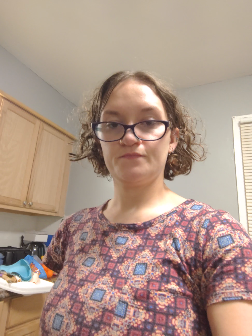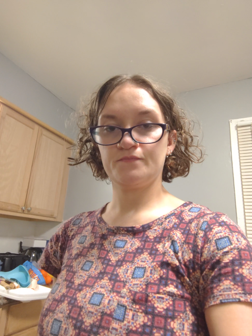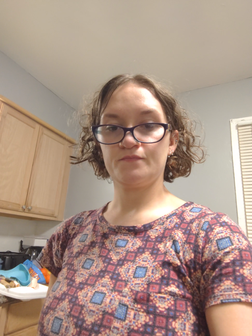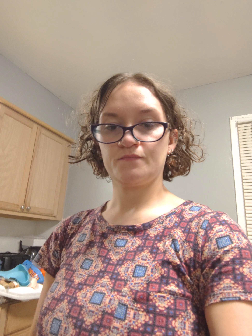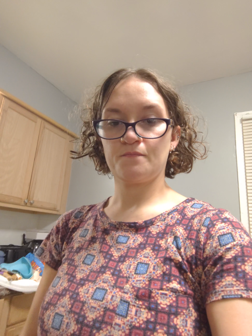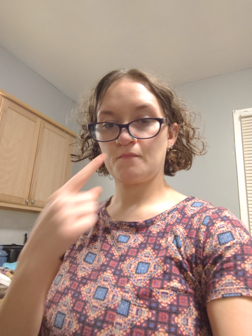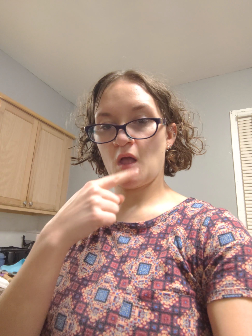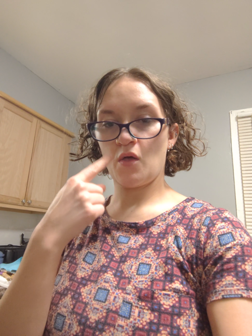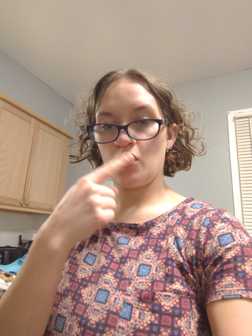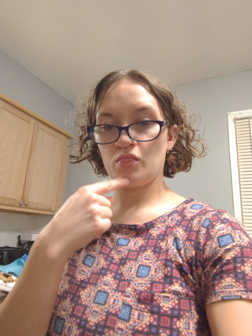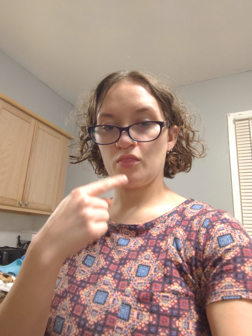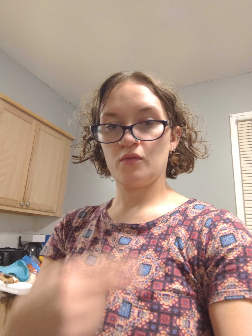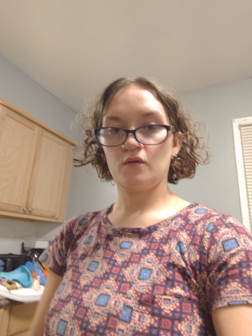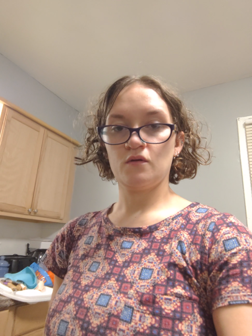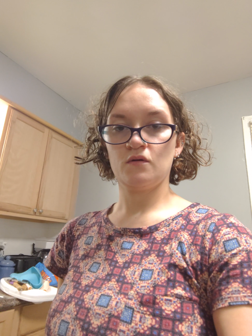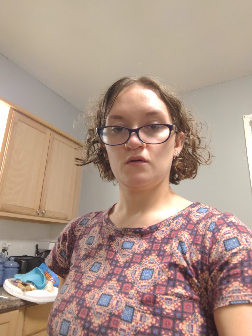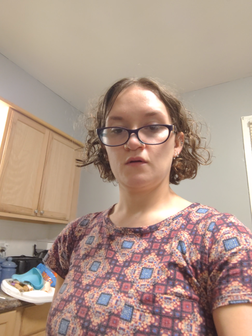mouth